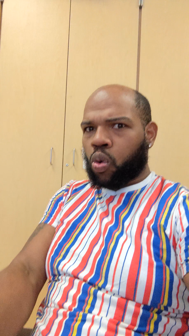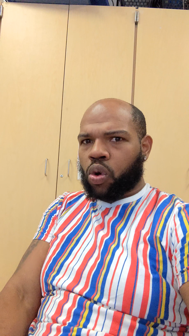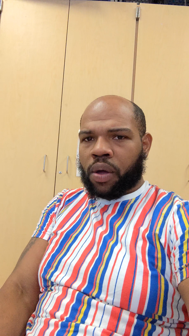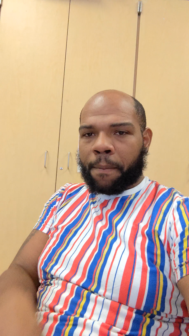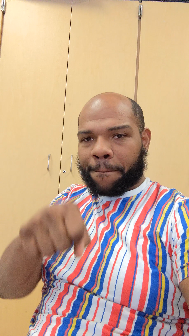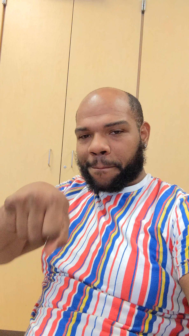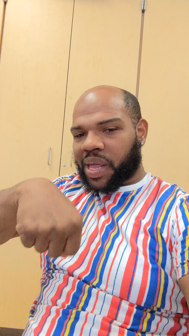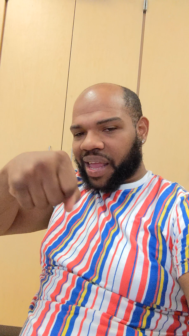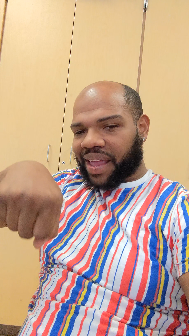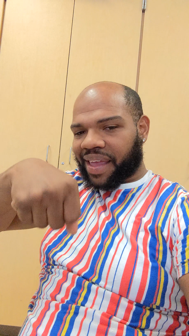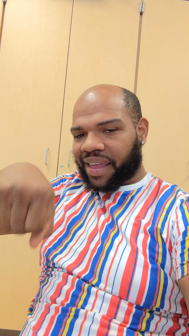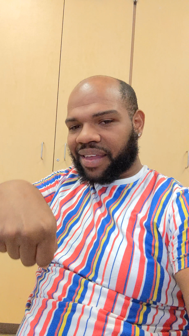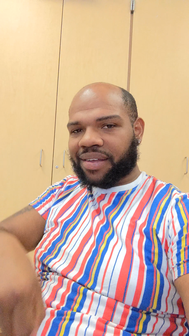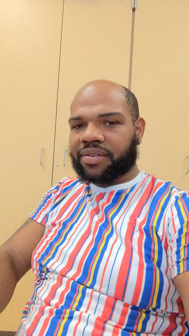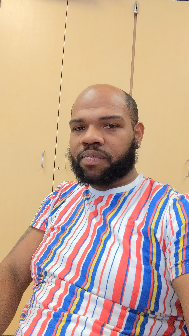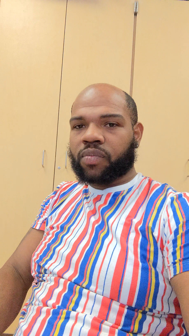bicycle